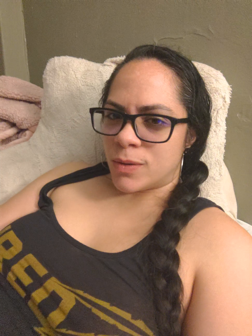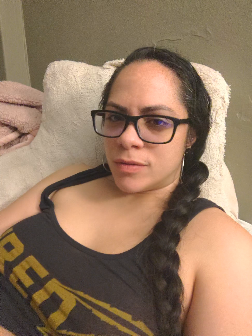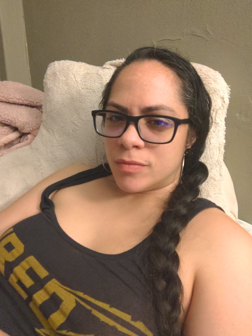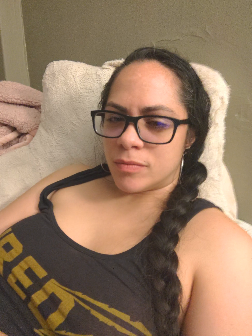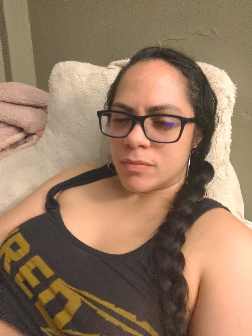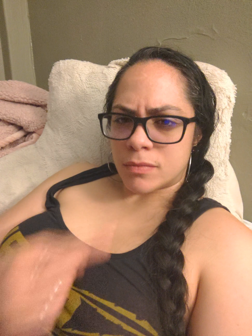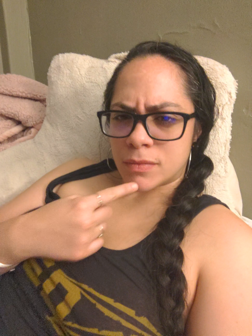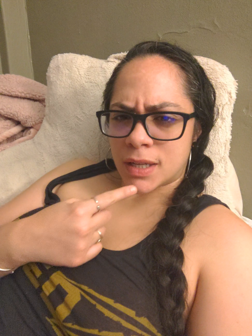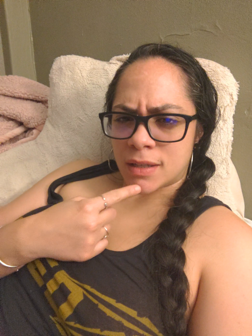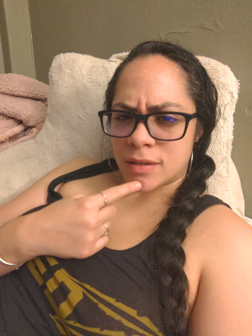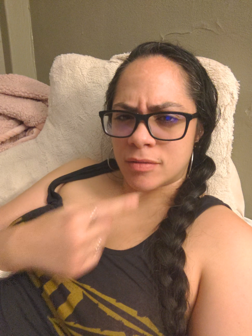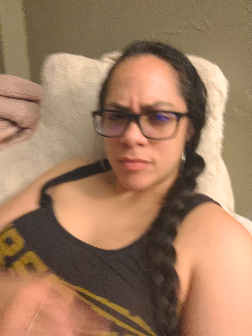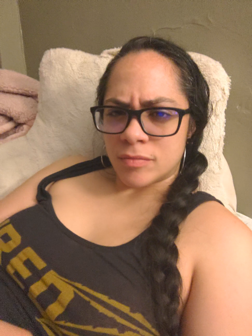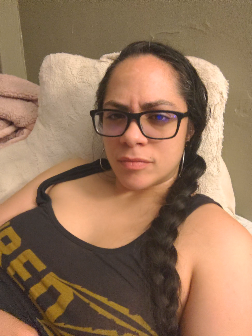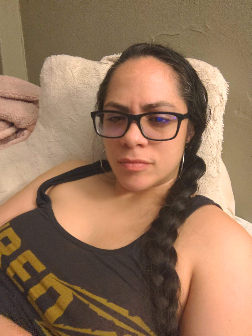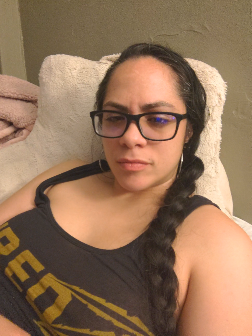say